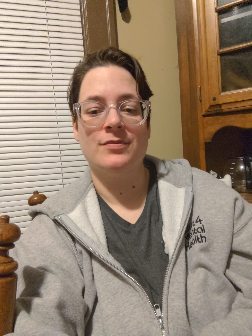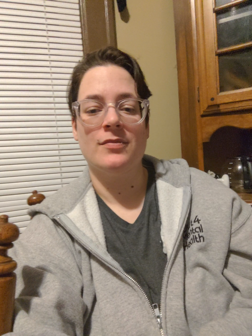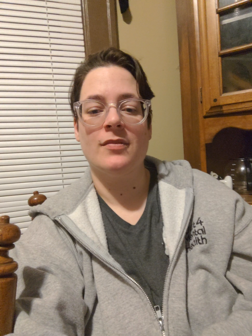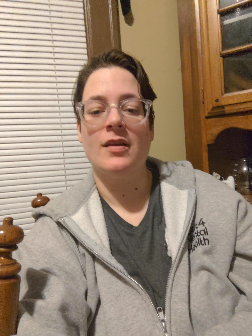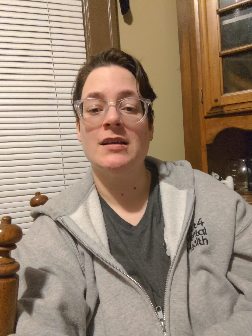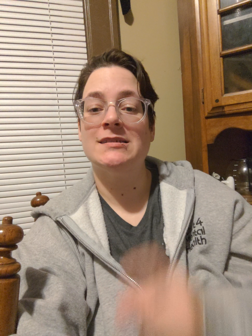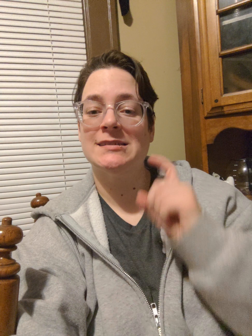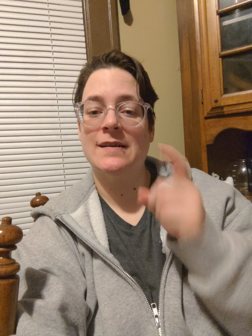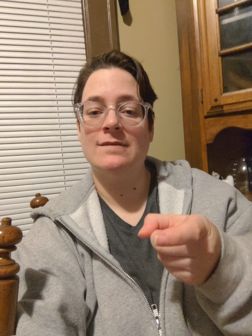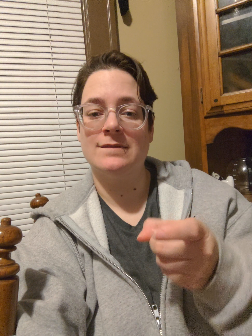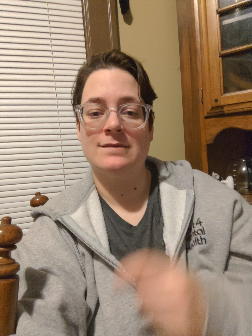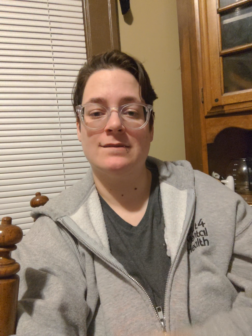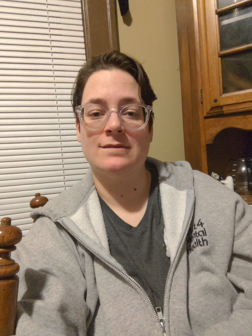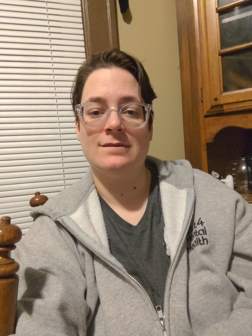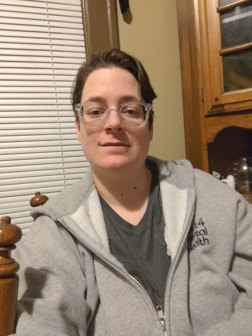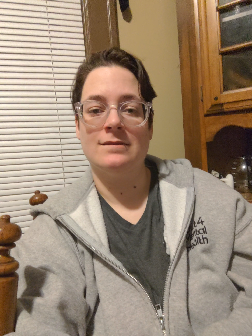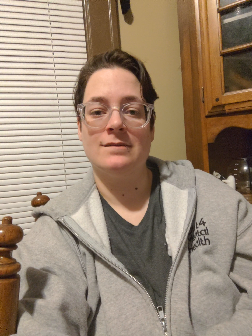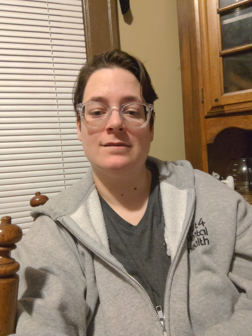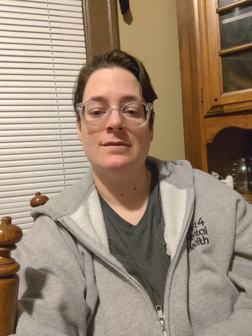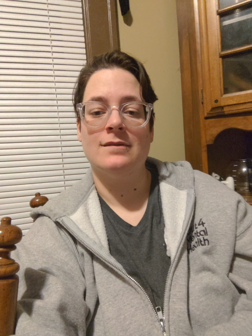gift